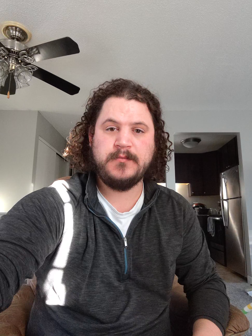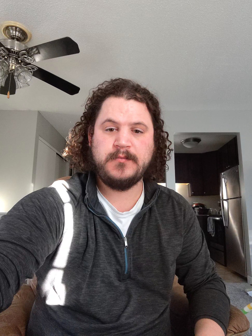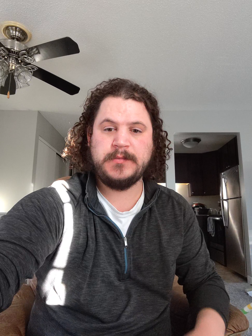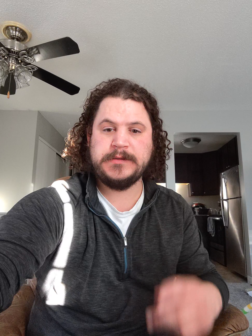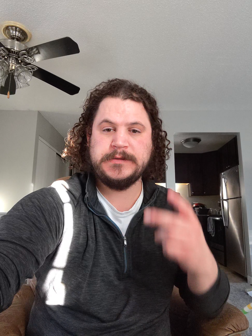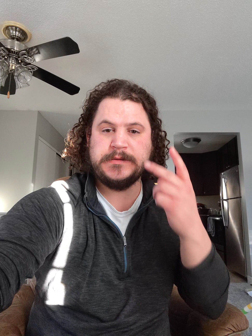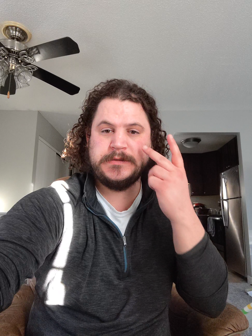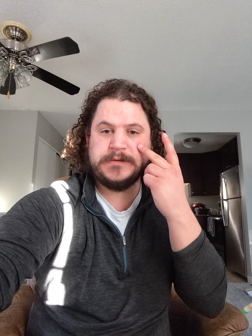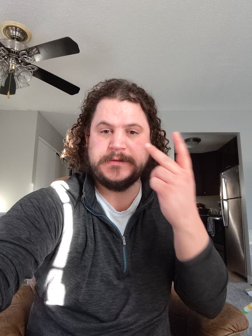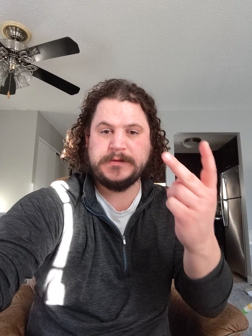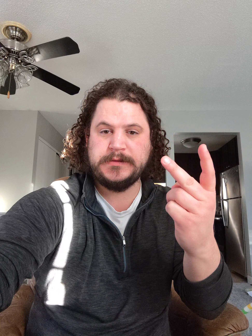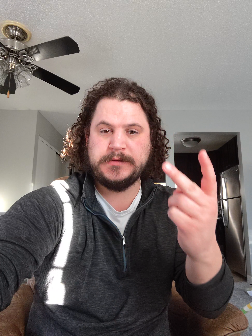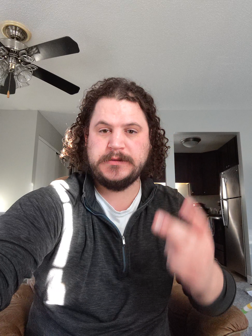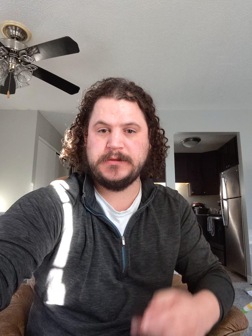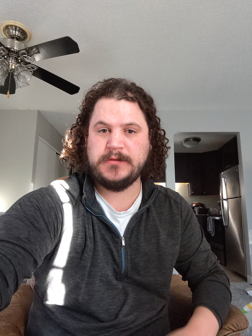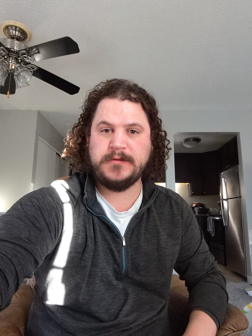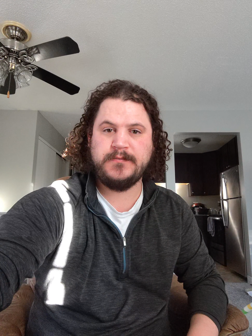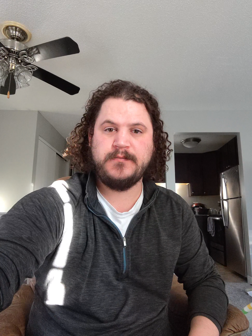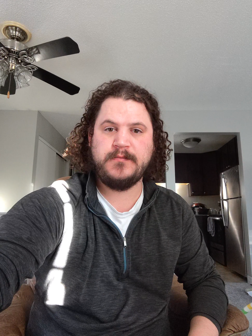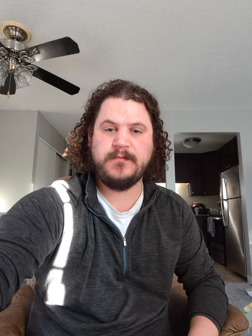see